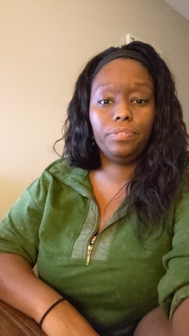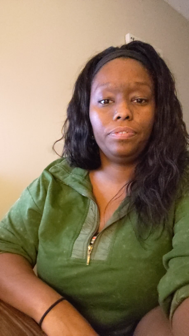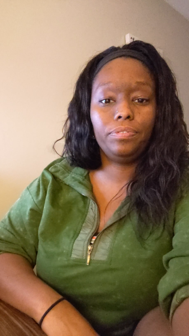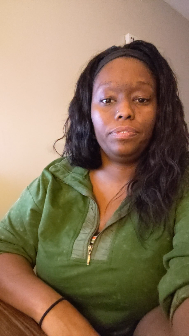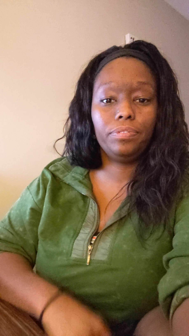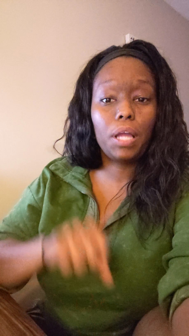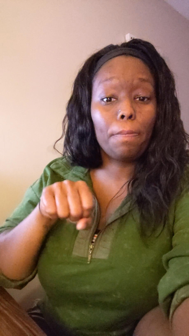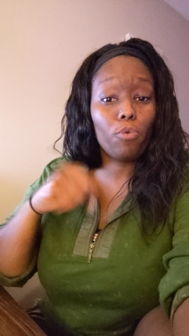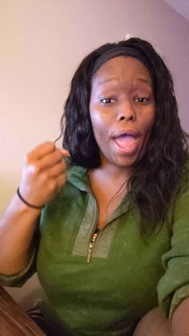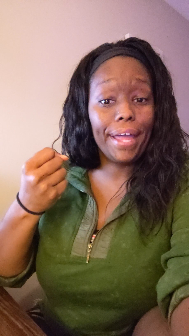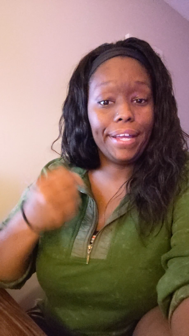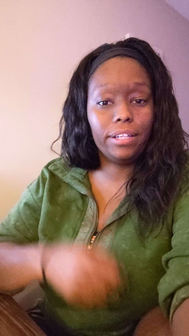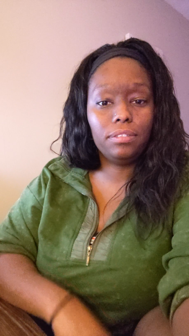break